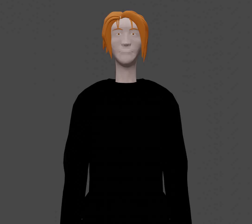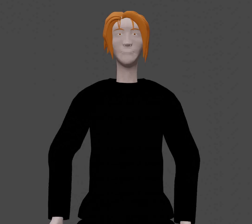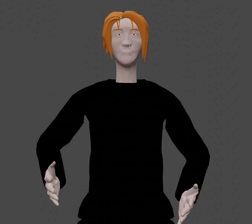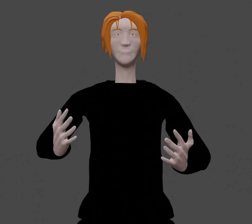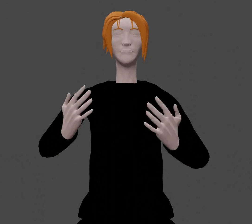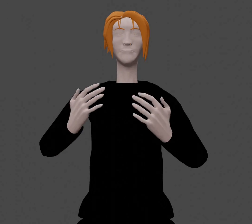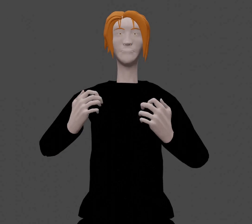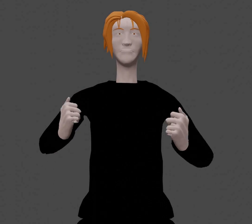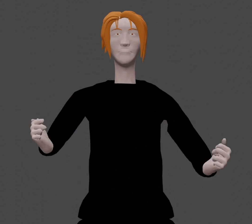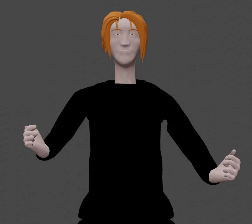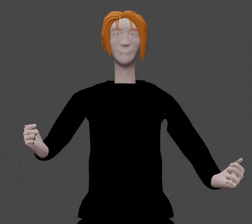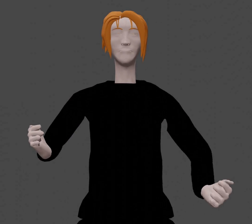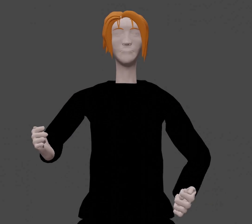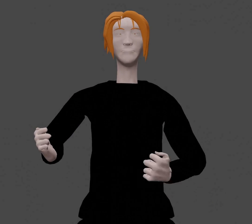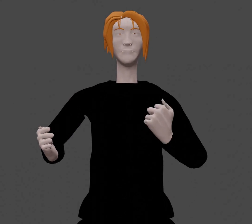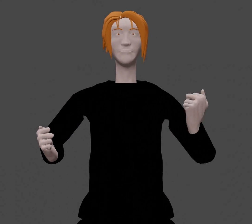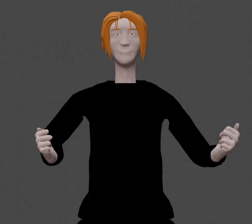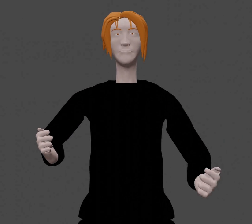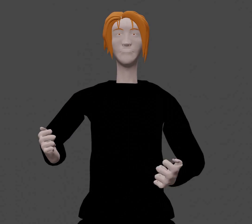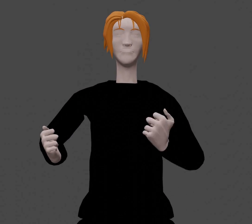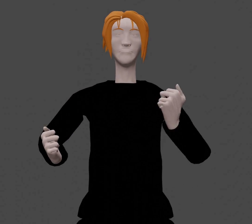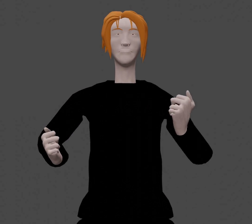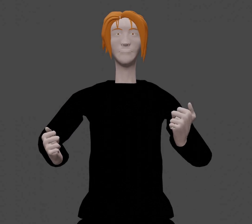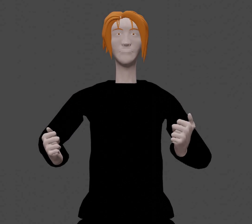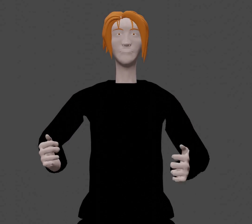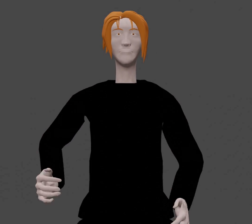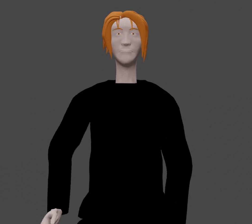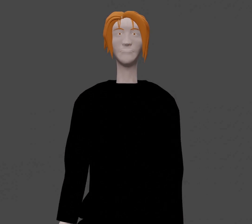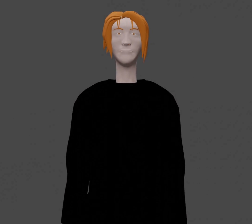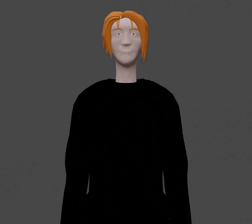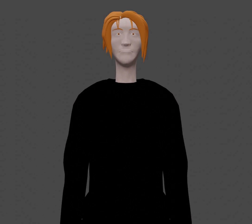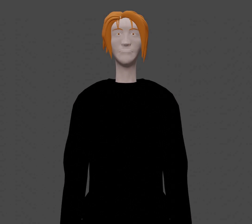Audicity